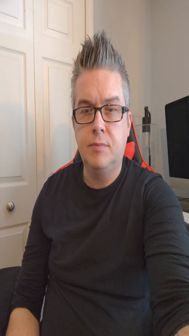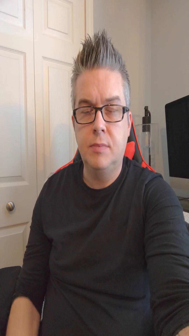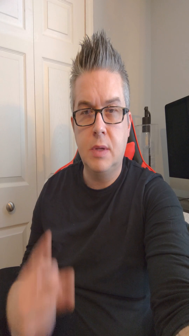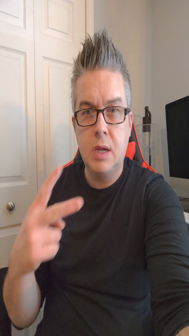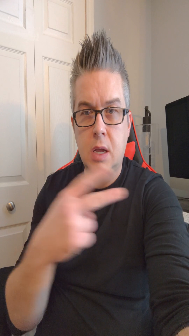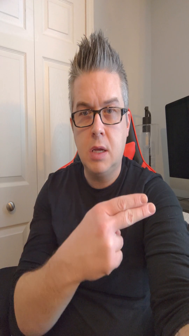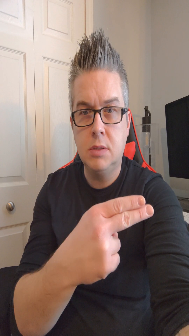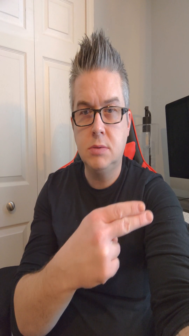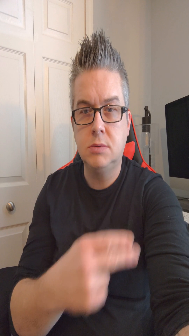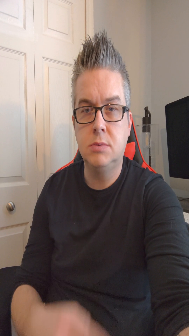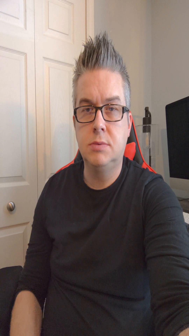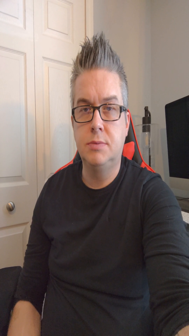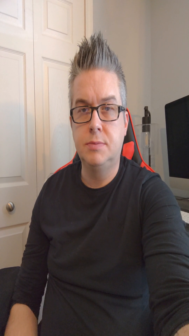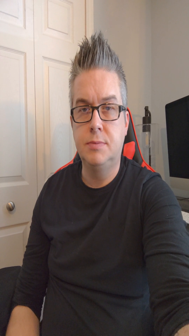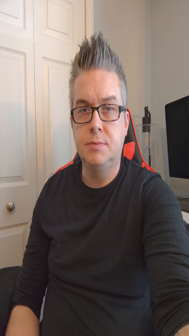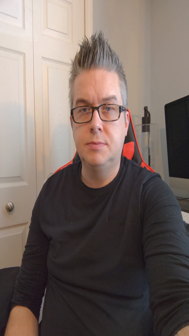cut